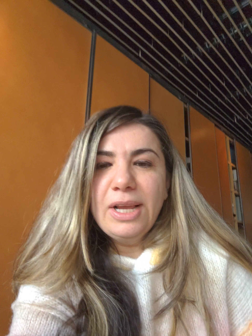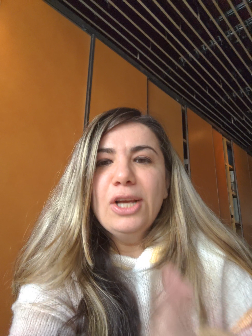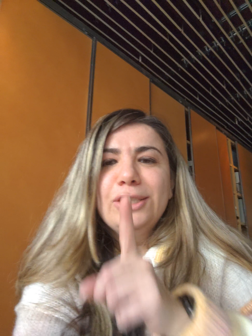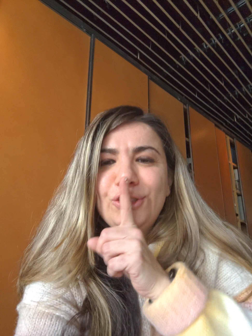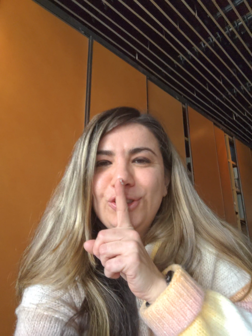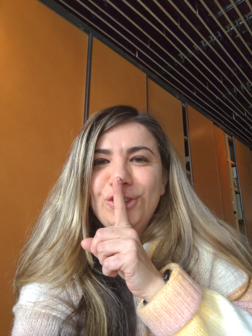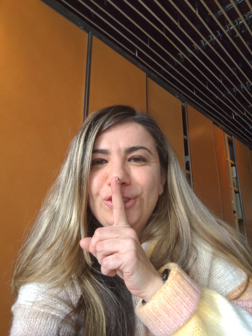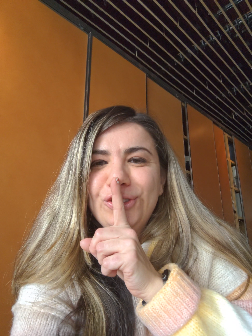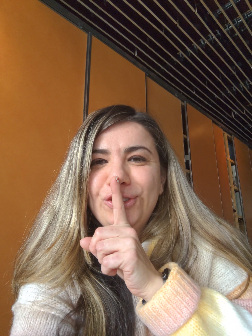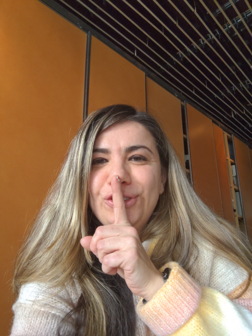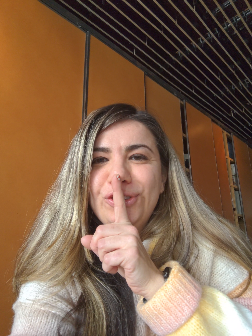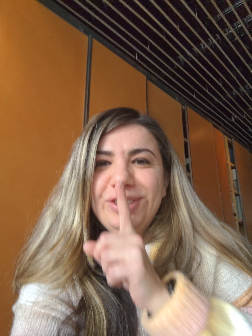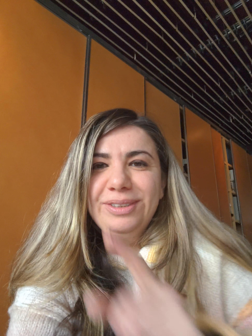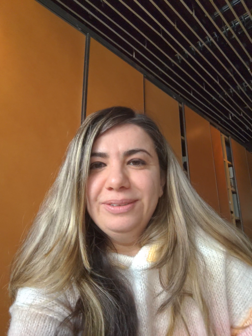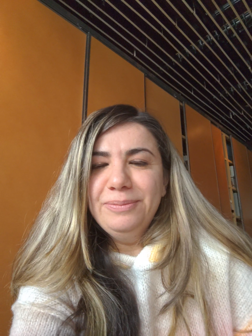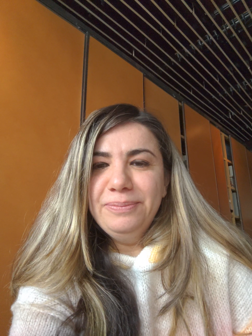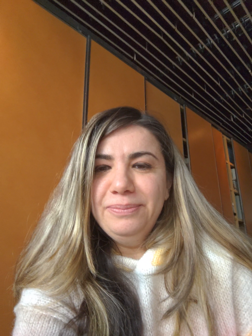shhh